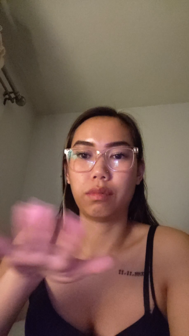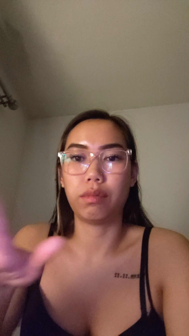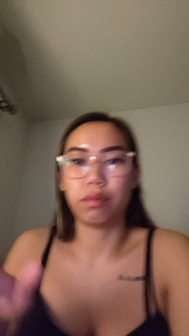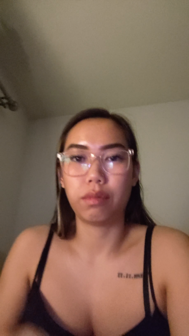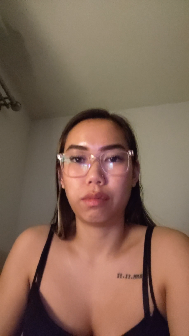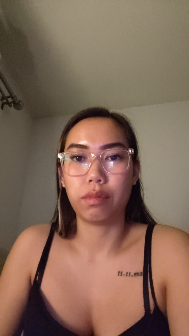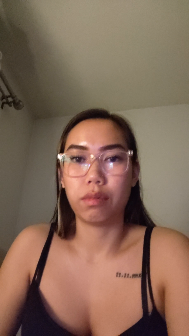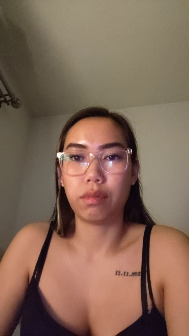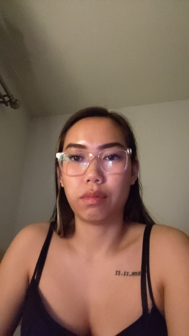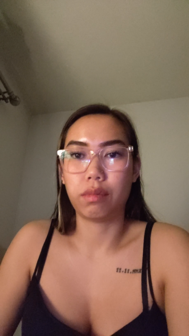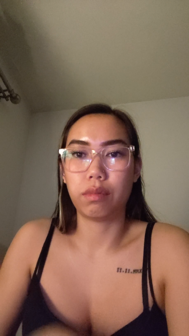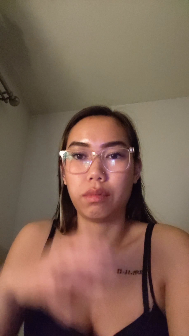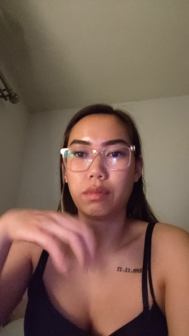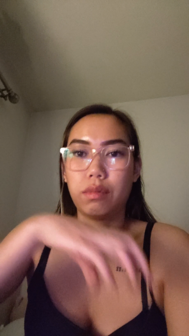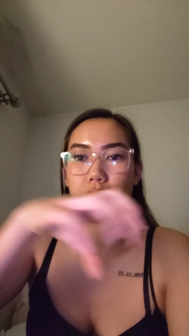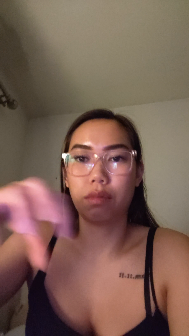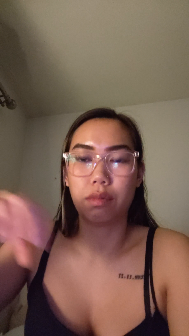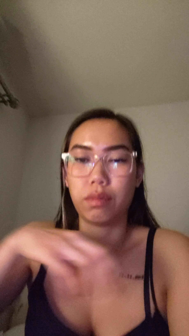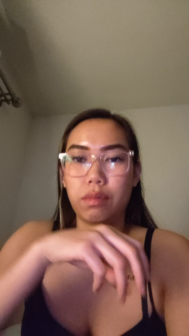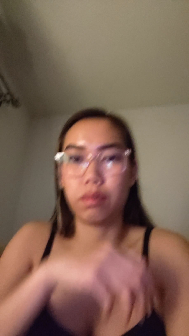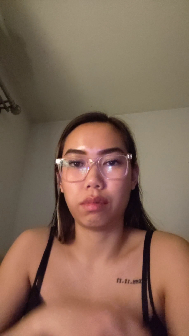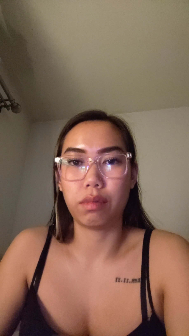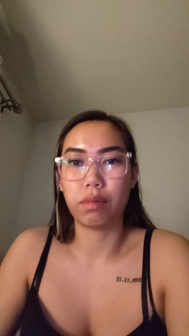block